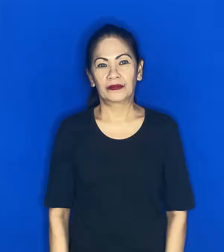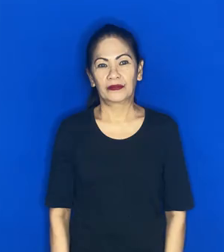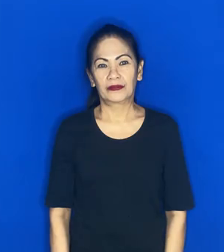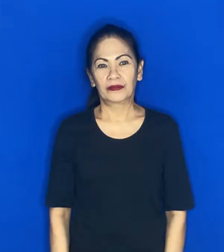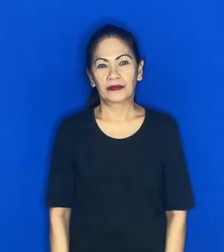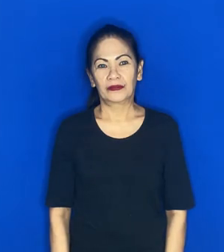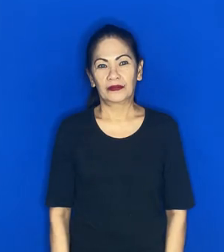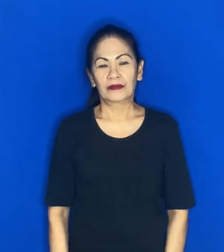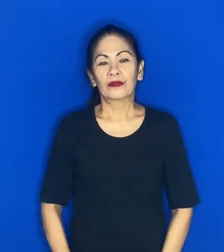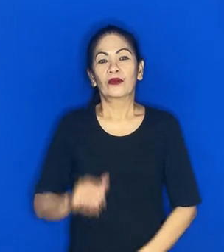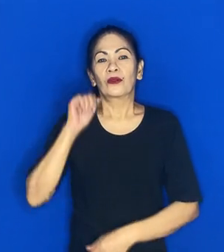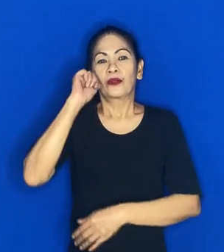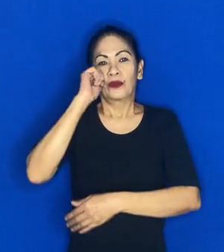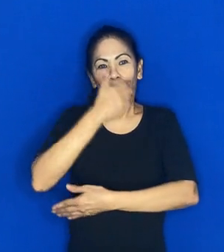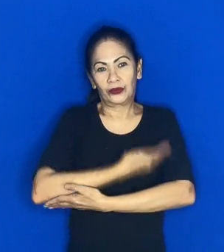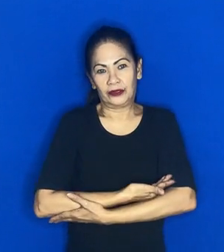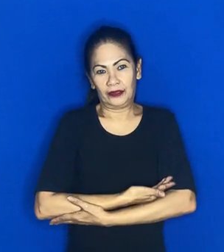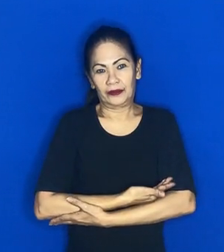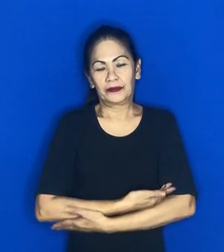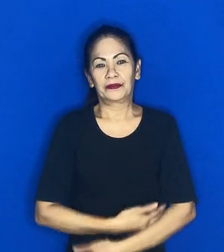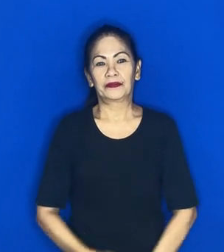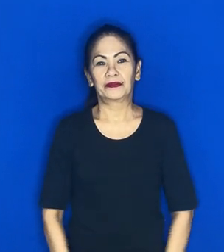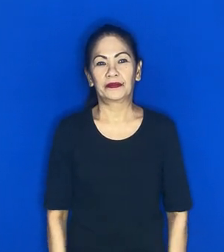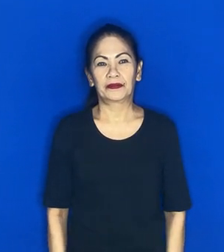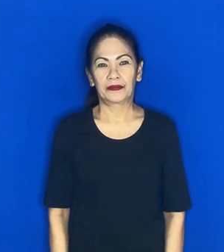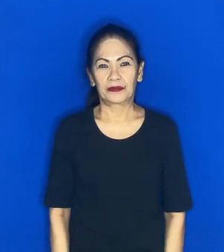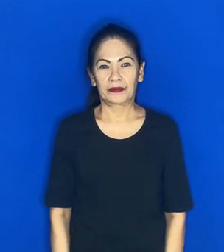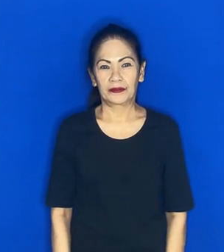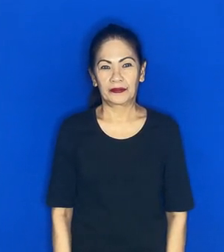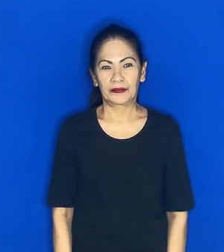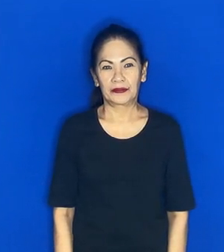daughter